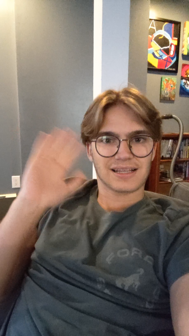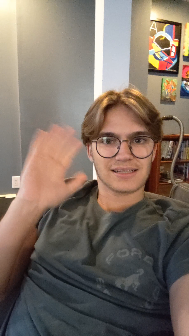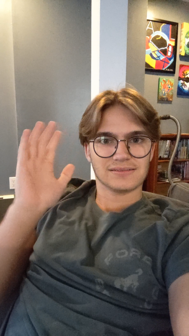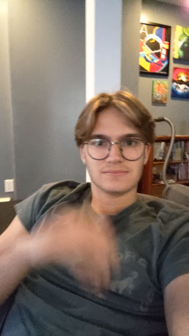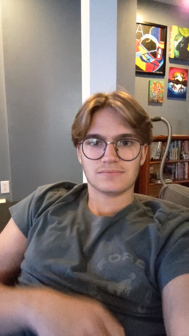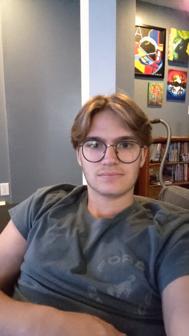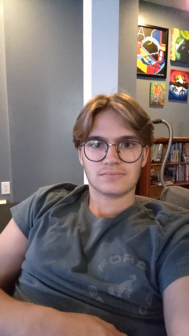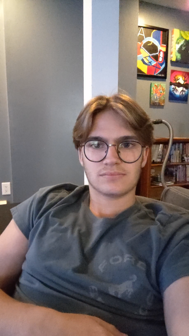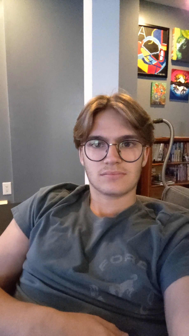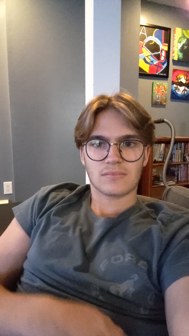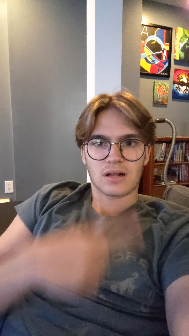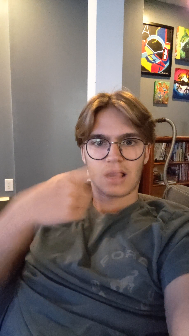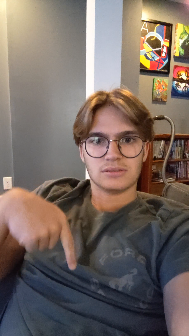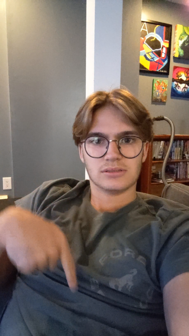cut